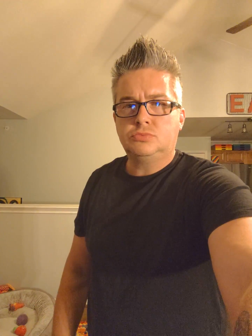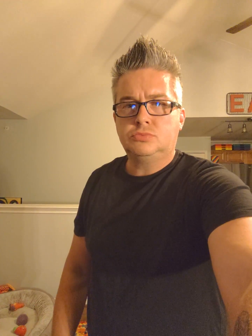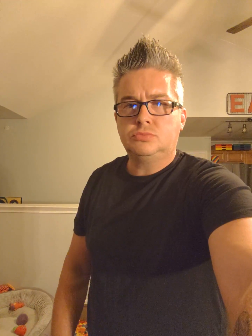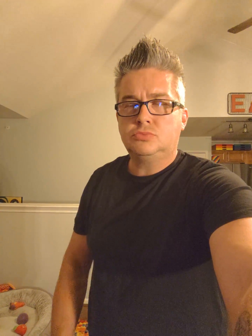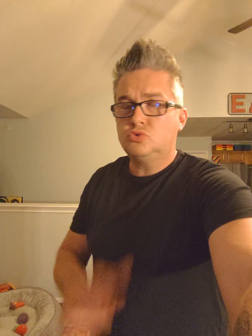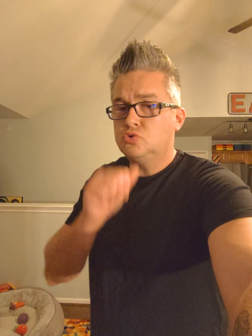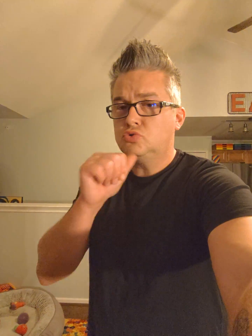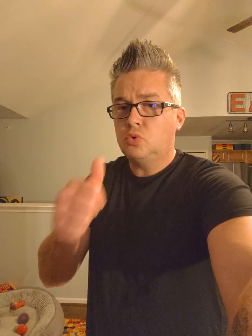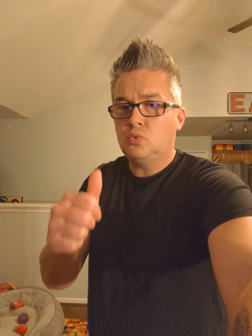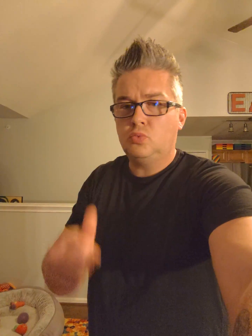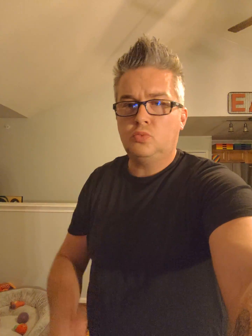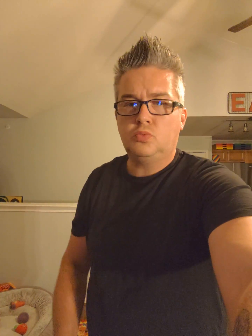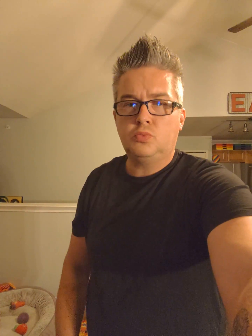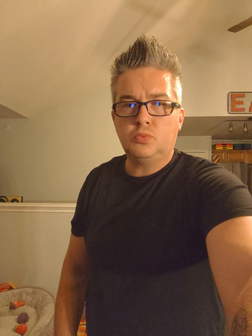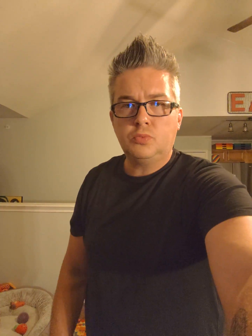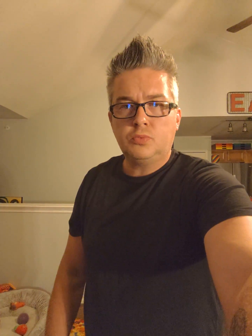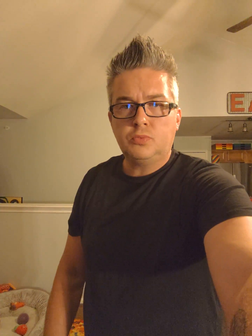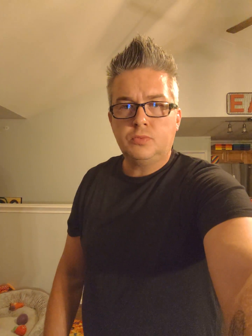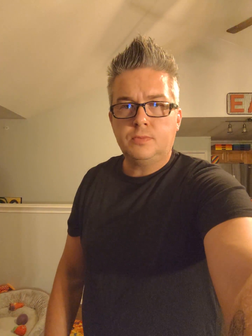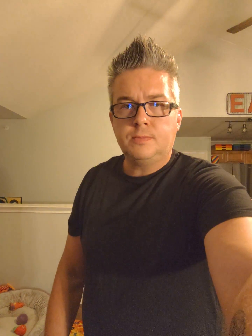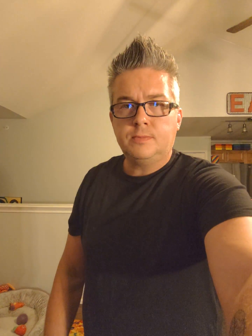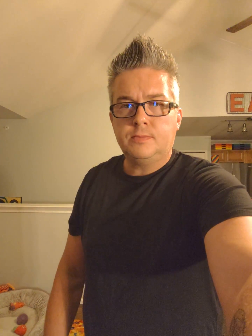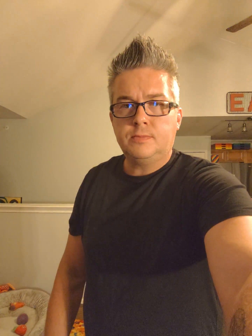don't